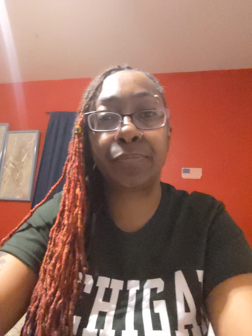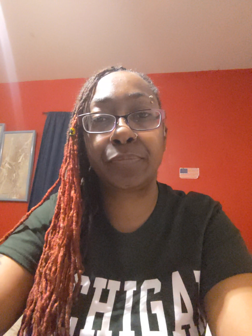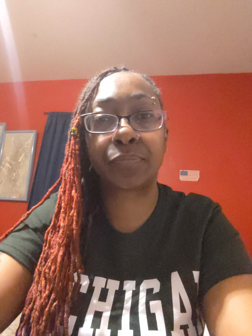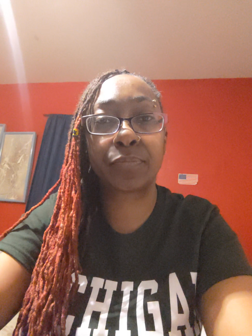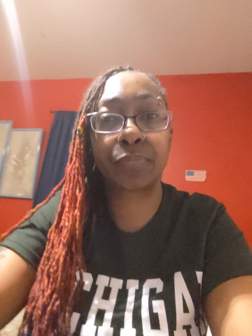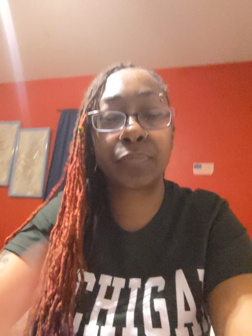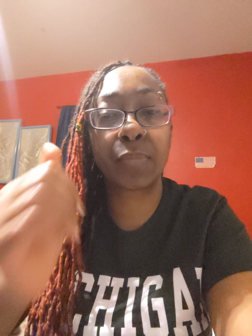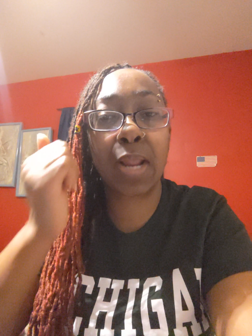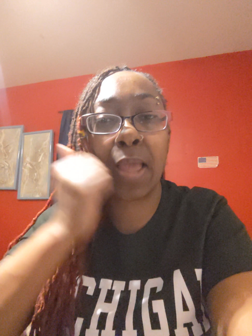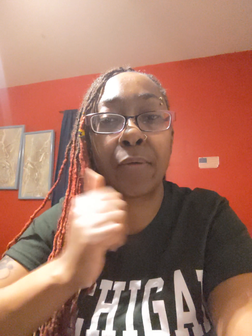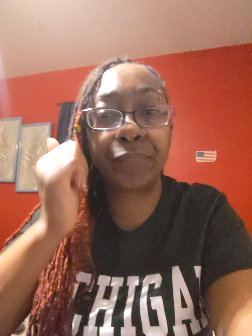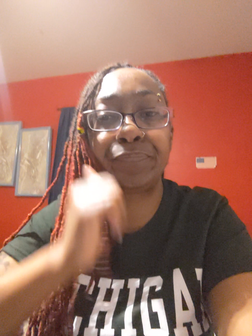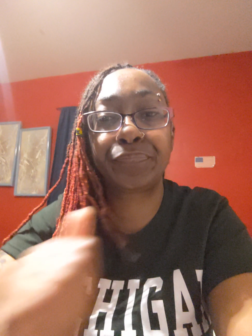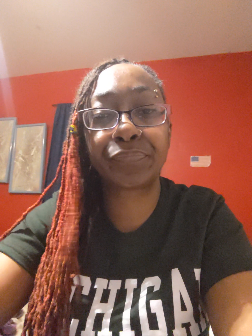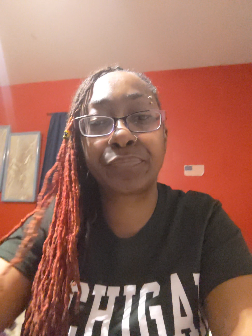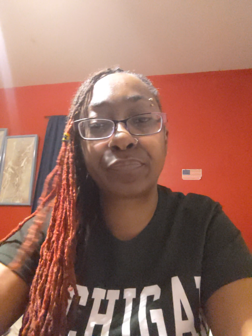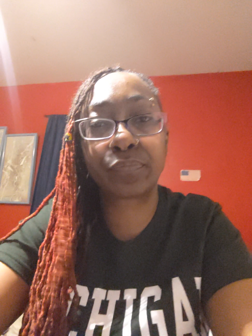every